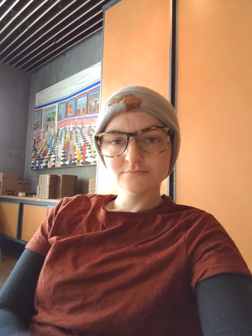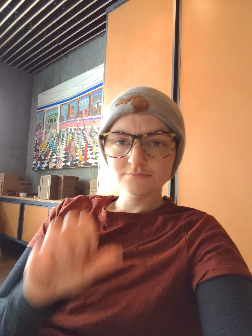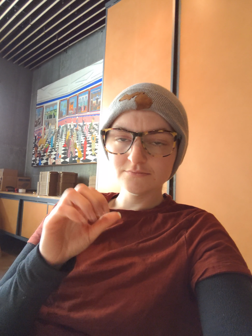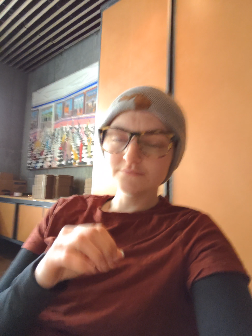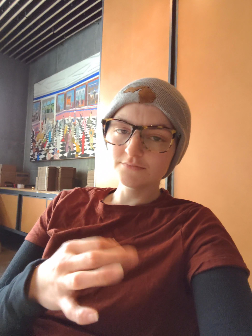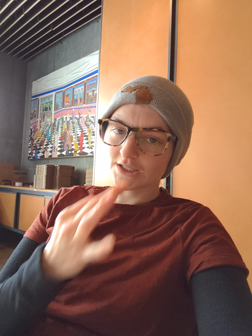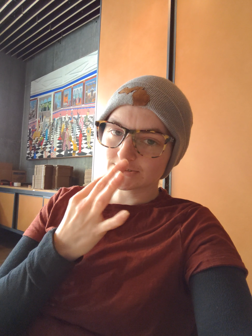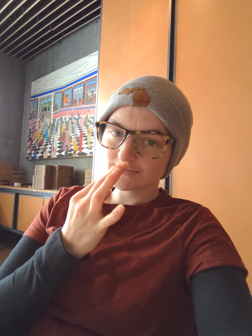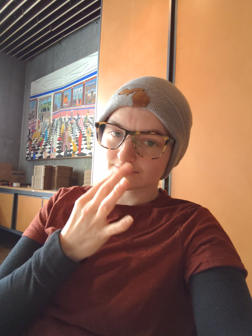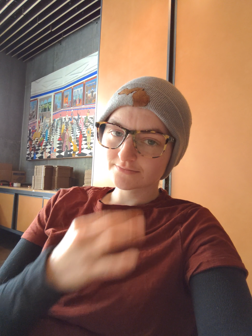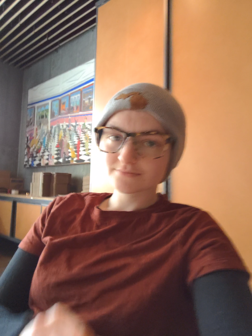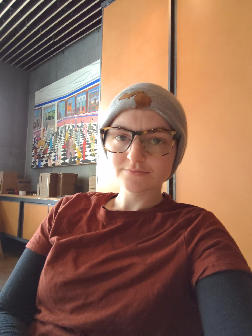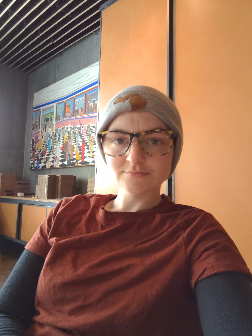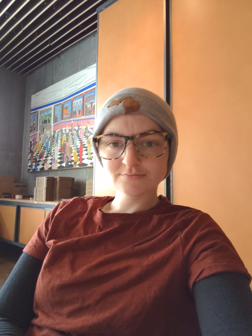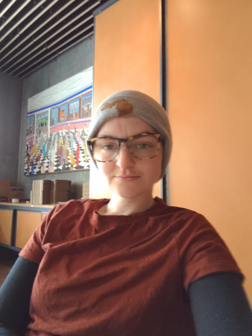snack